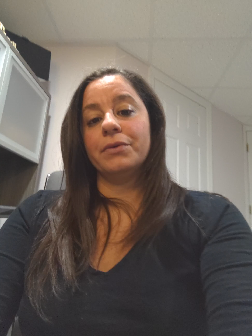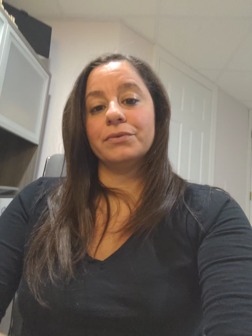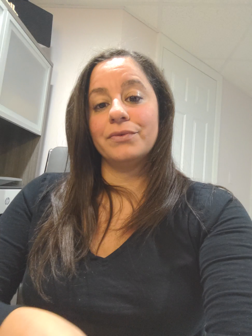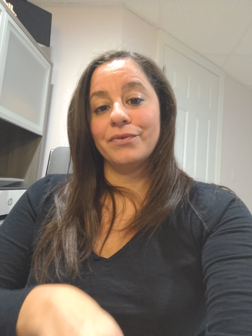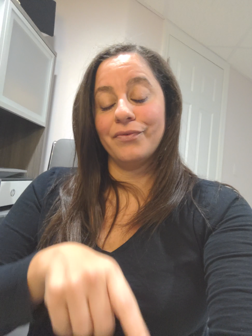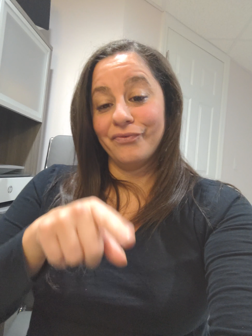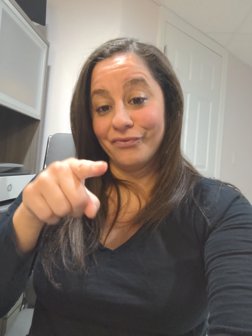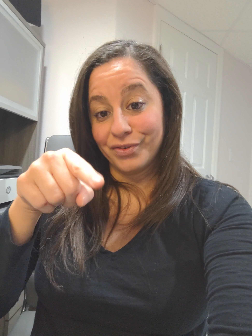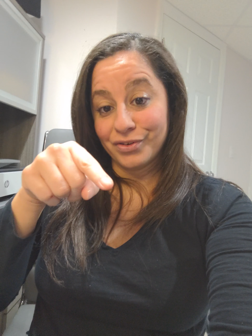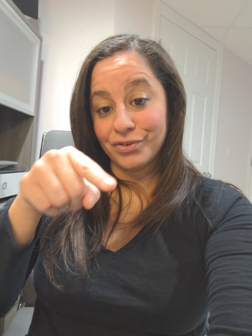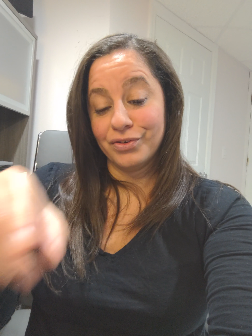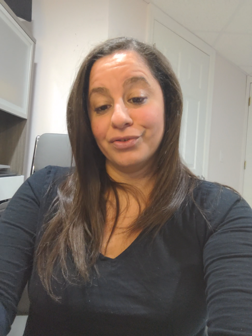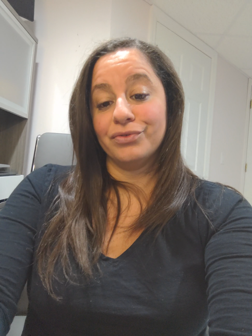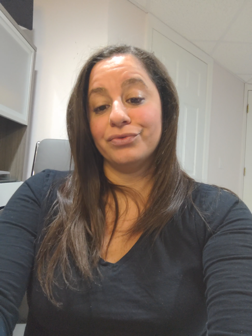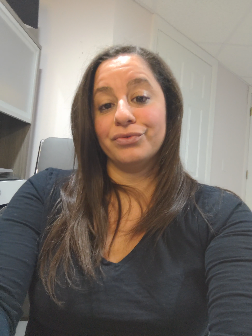finger